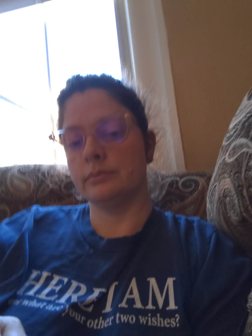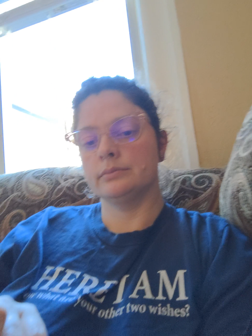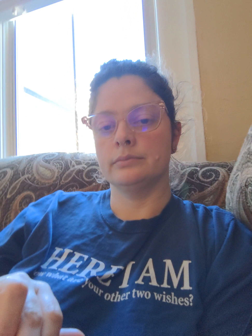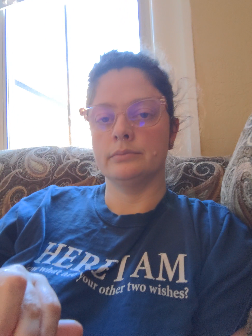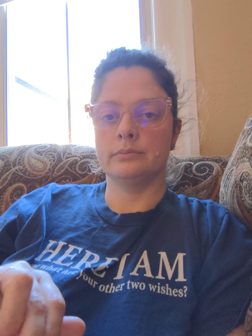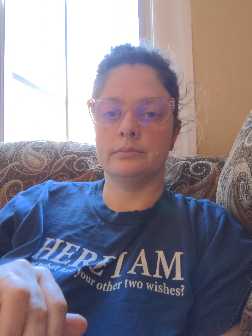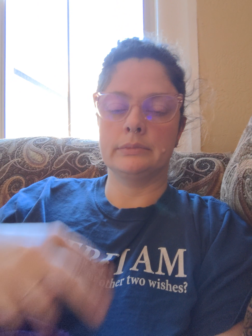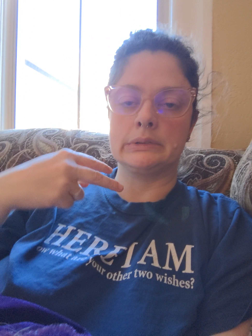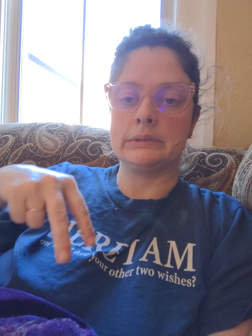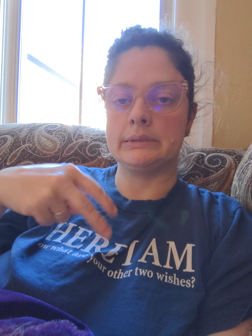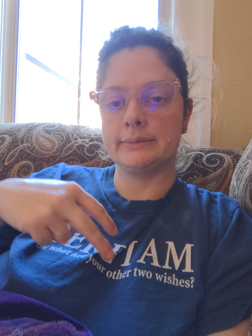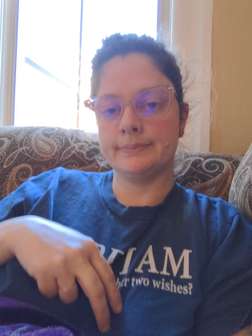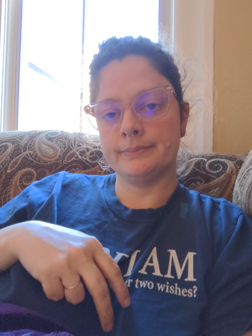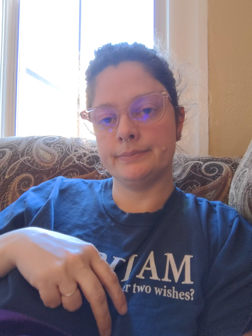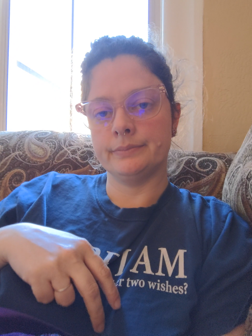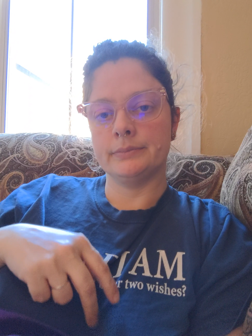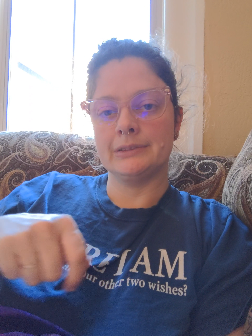dance